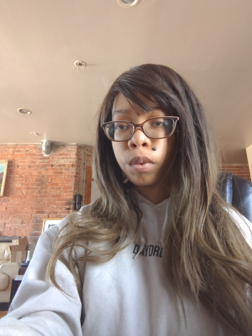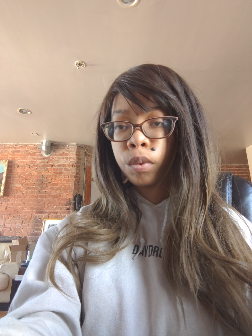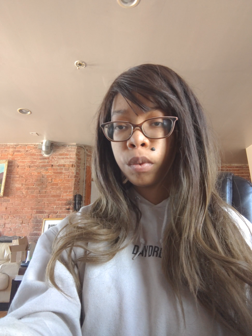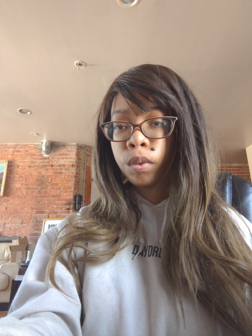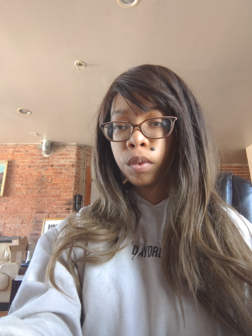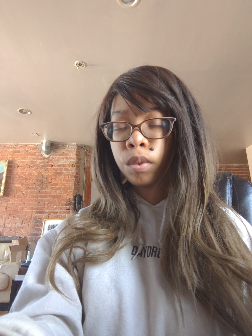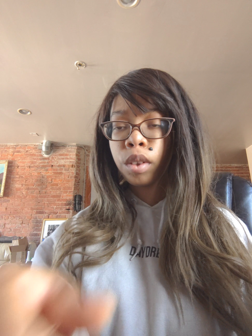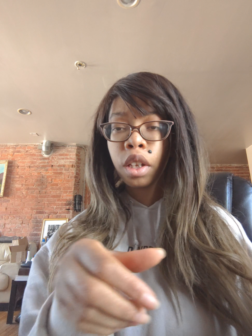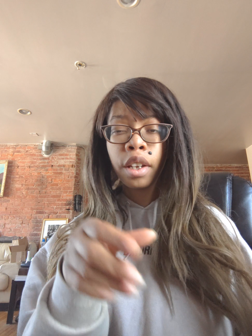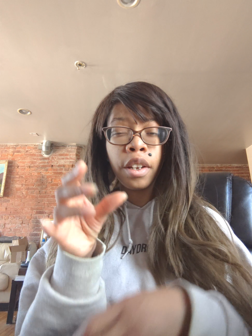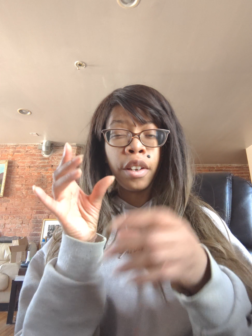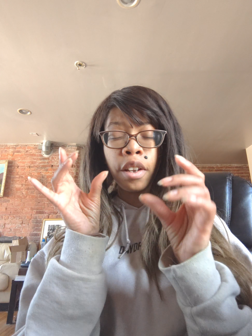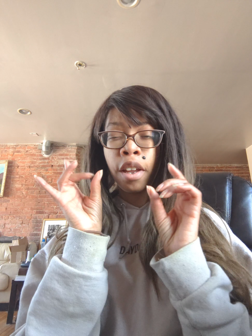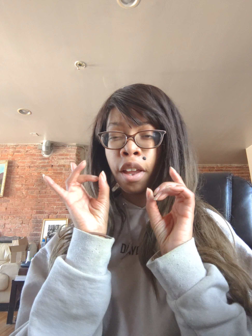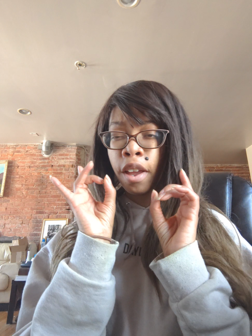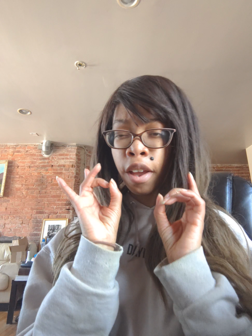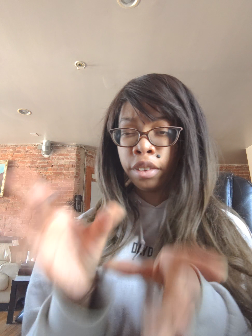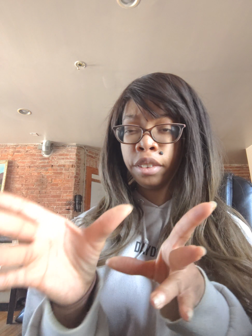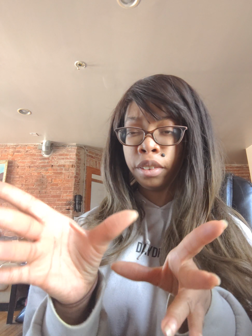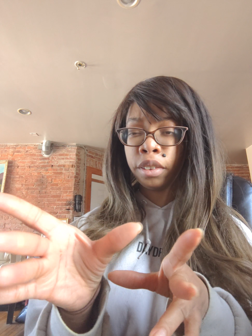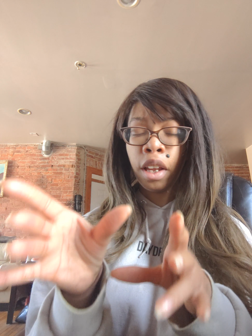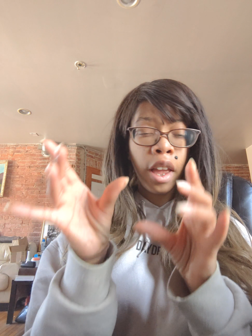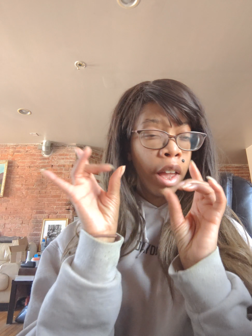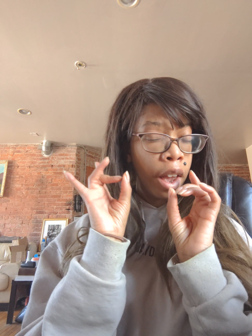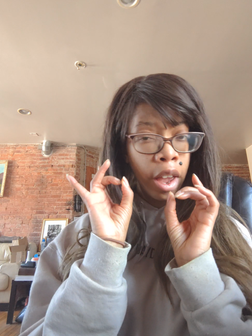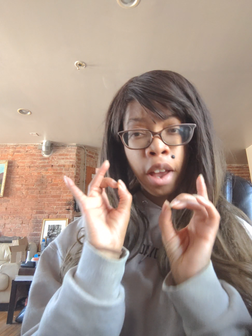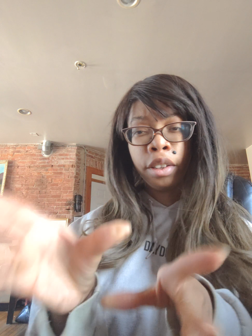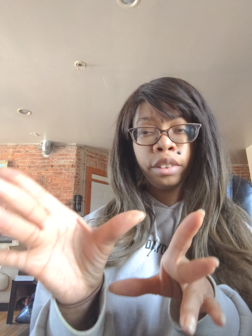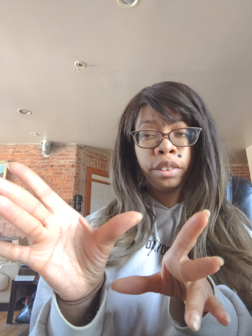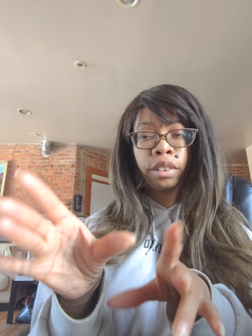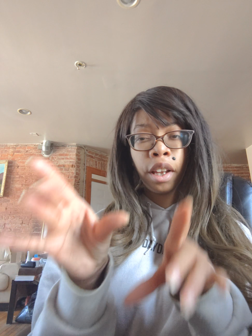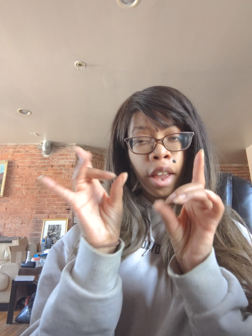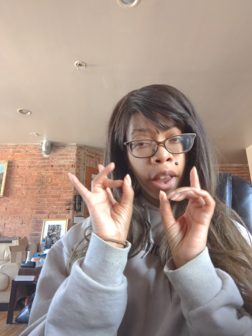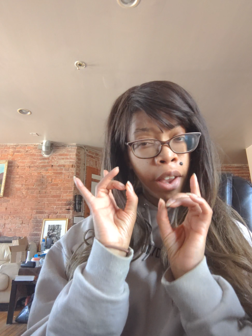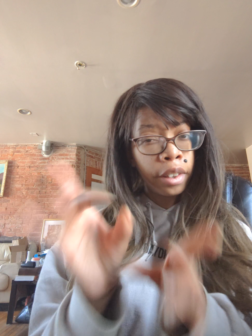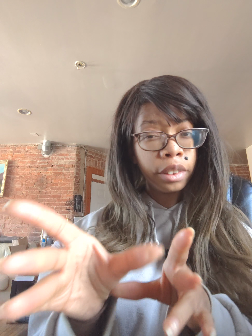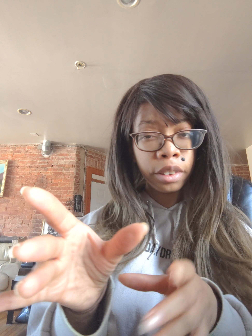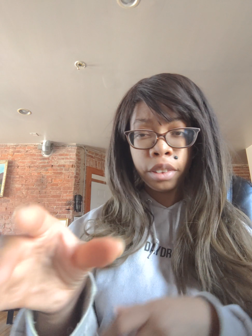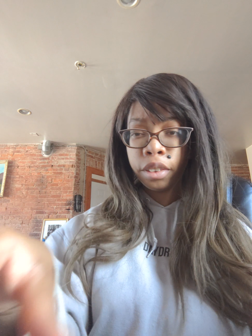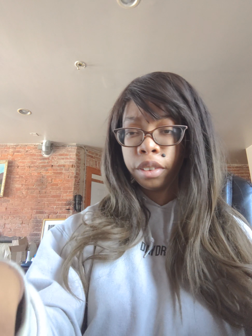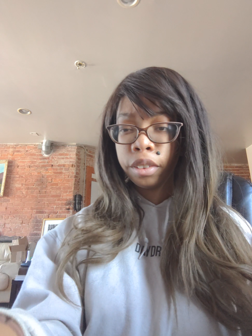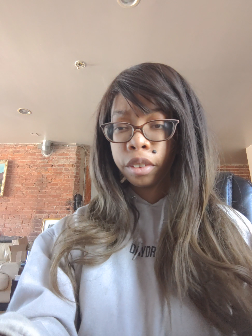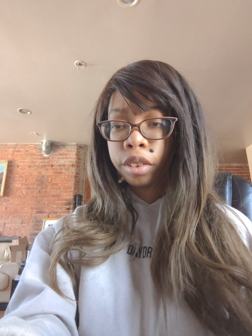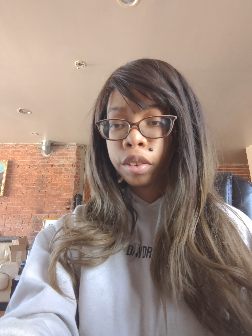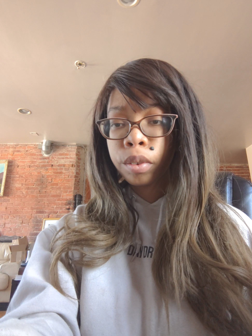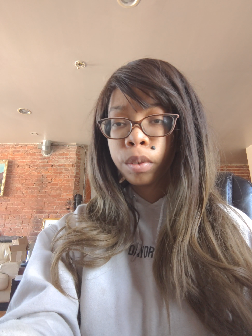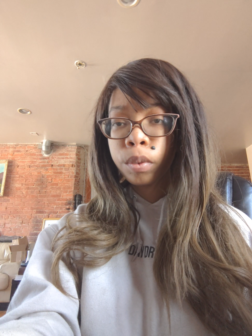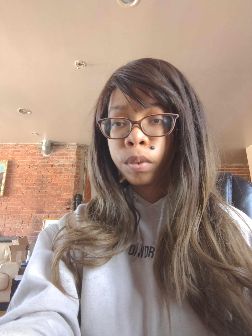hate